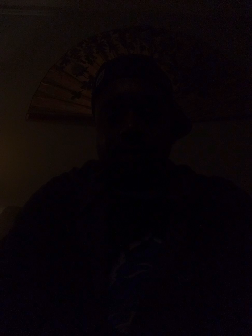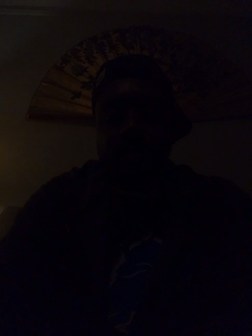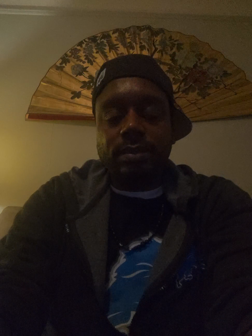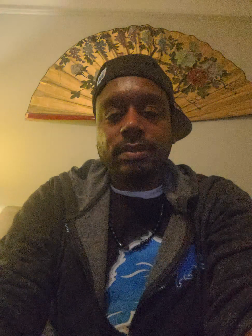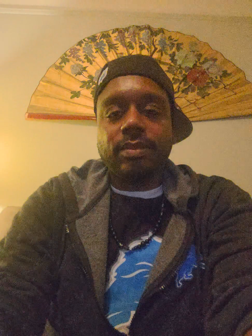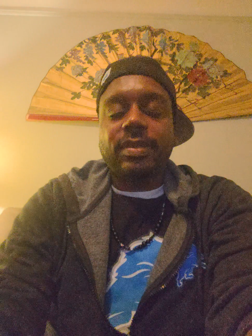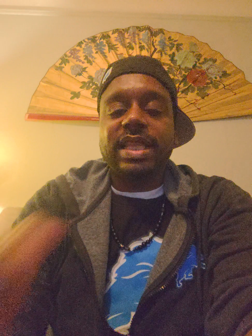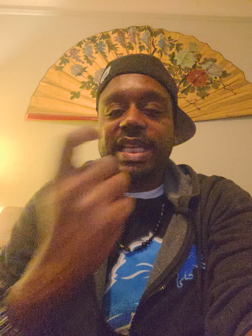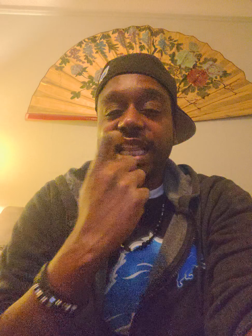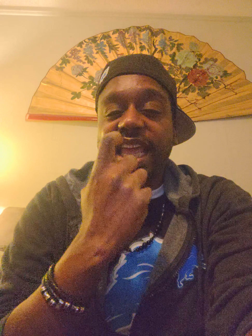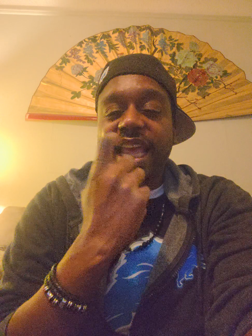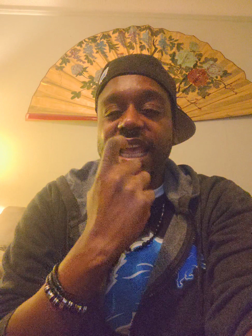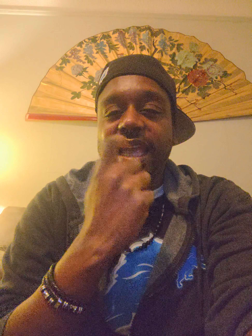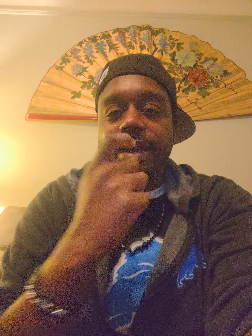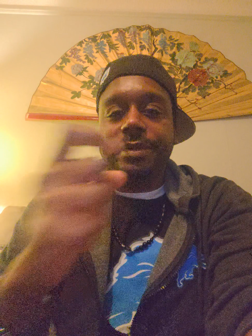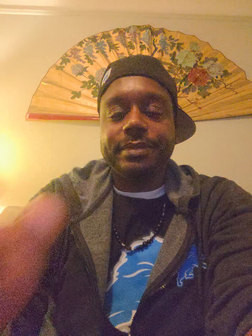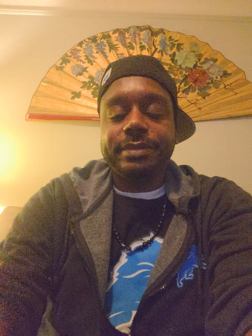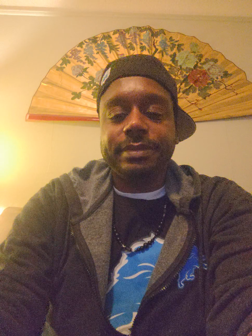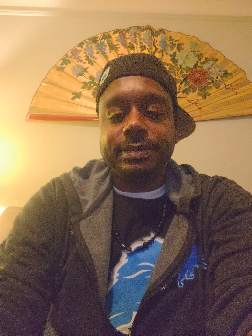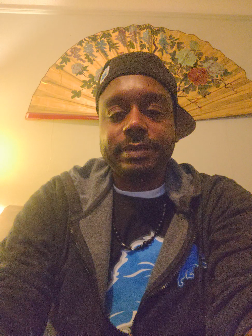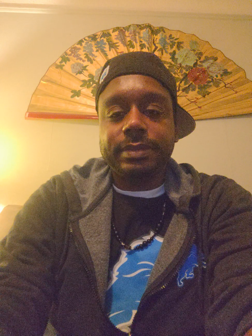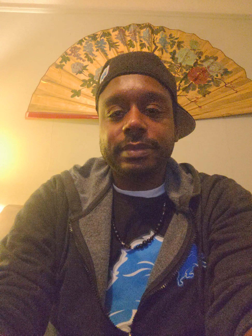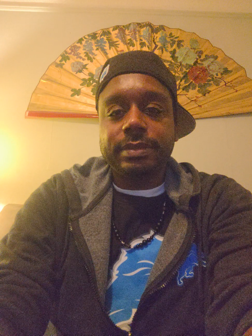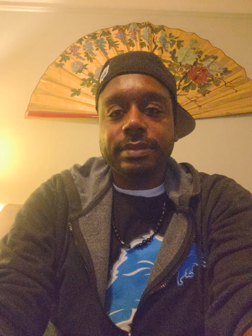window